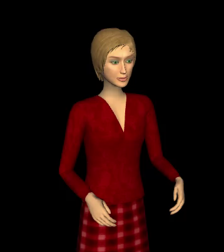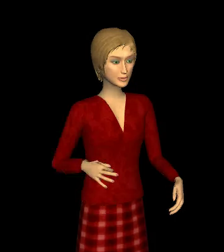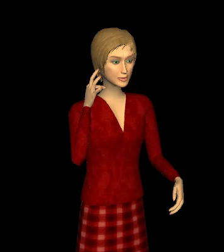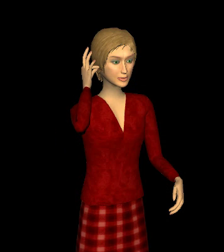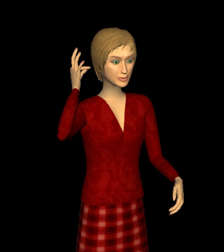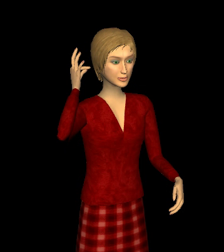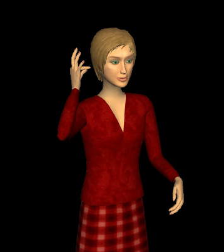صوت